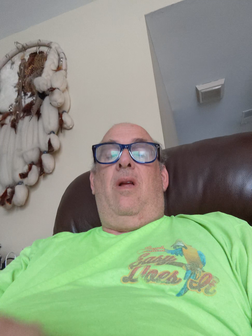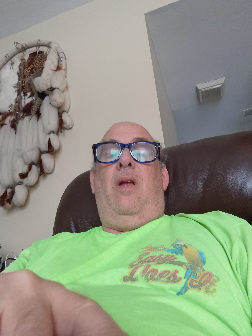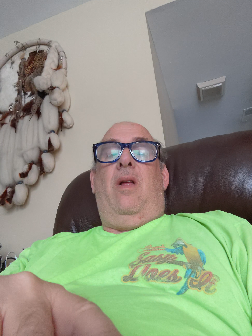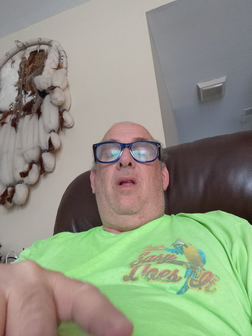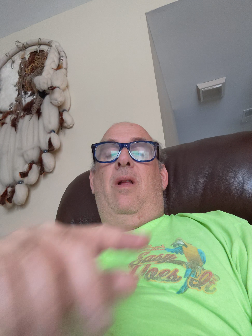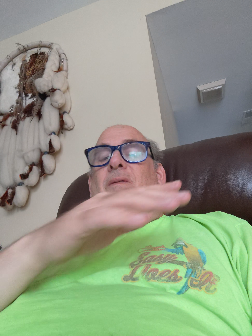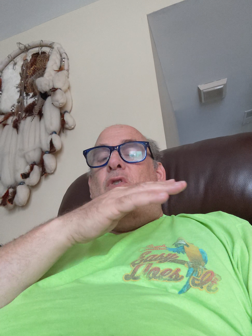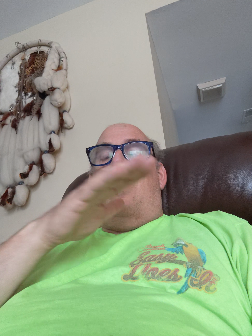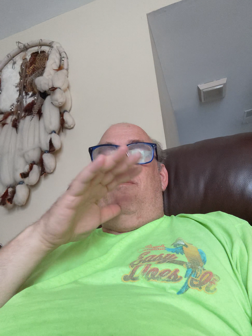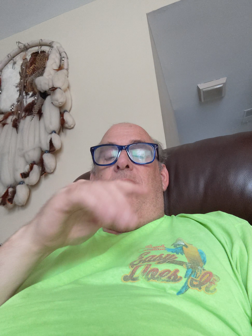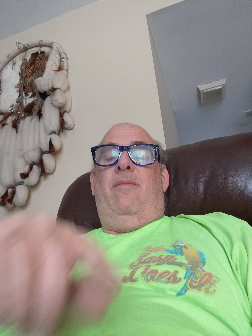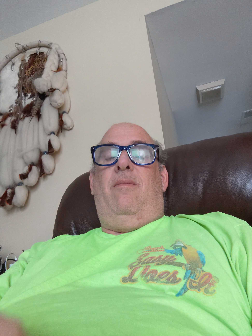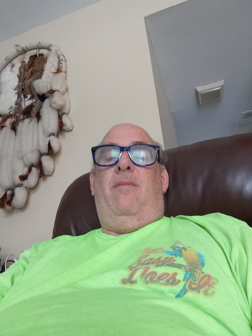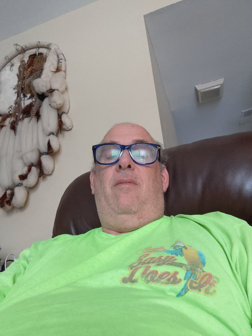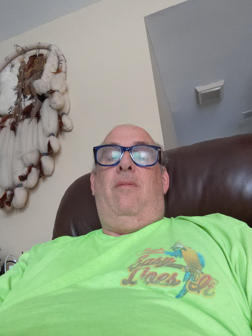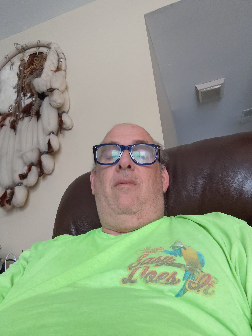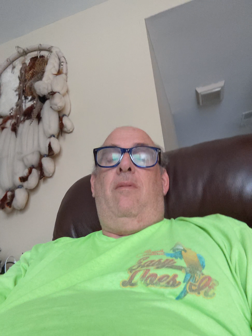farm